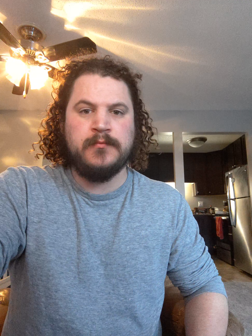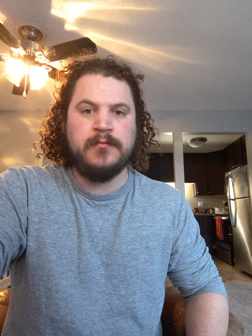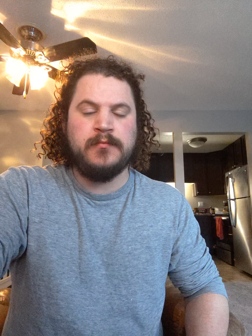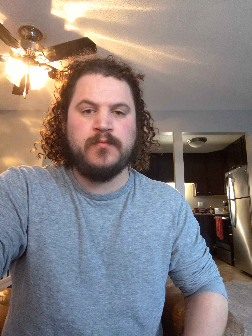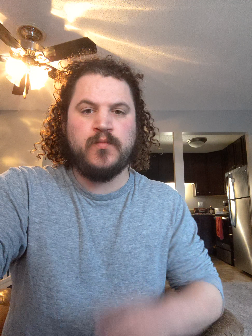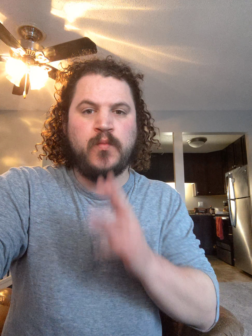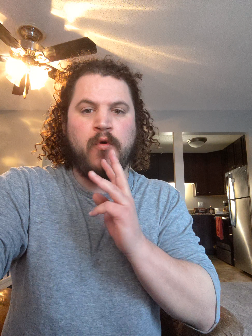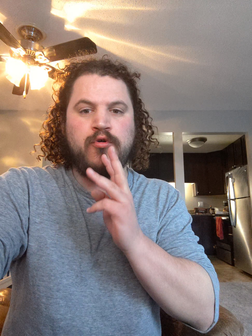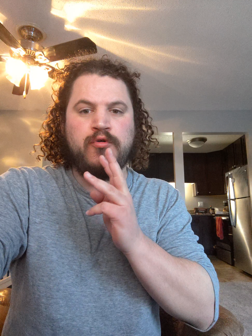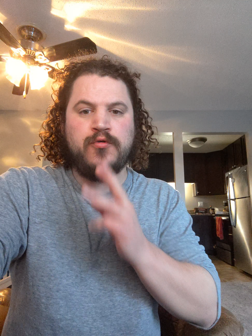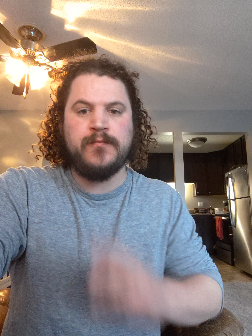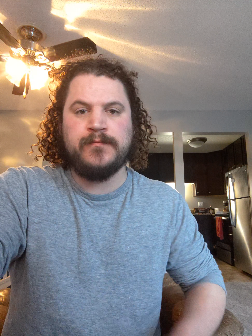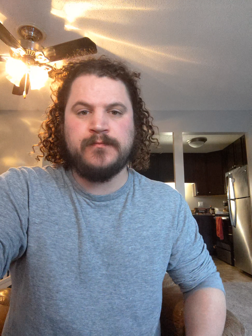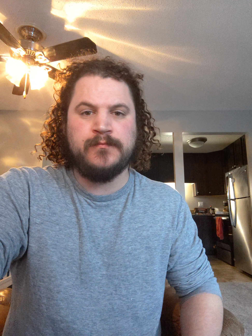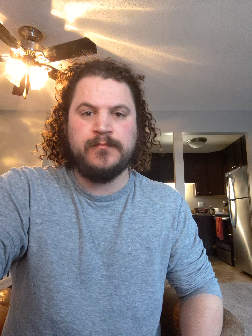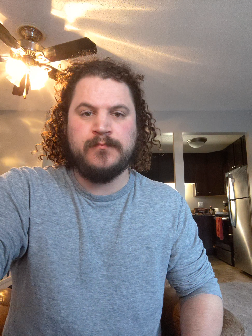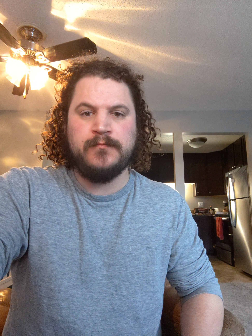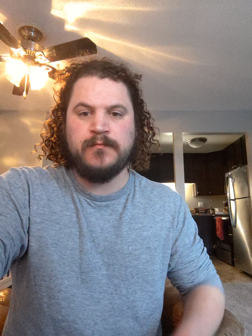water